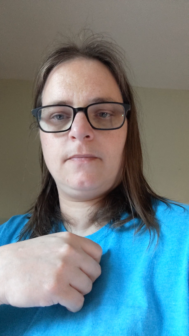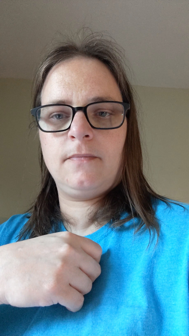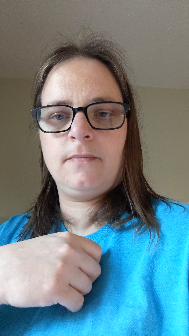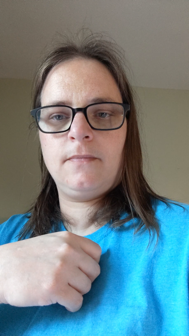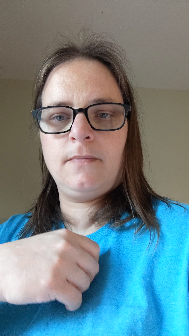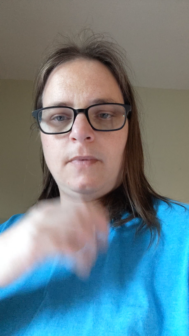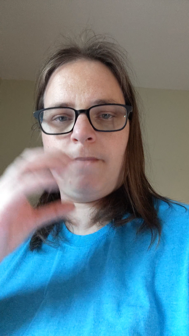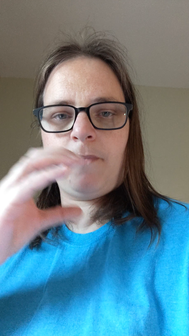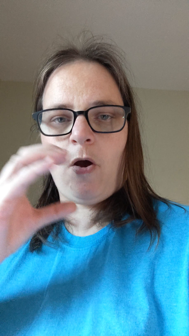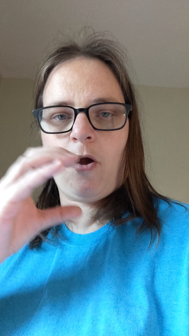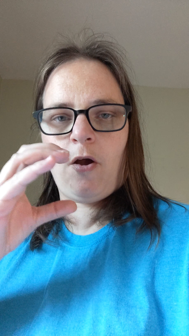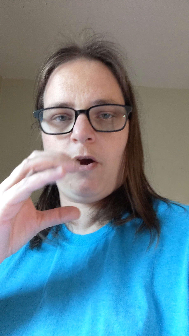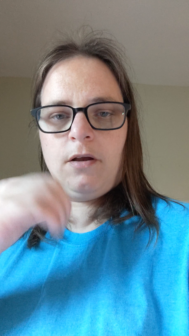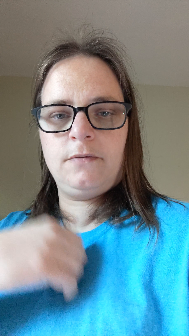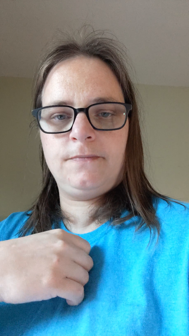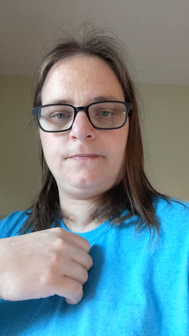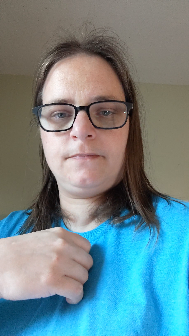ball